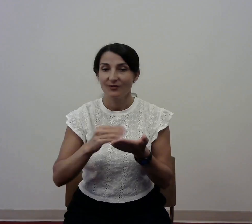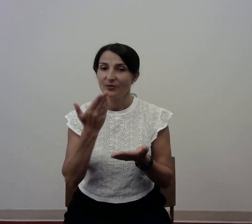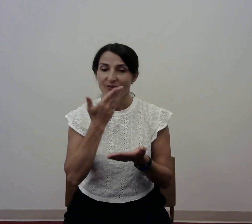oxumaq